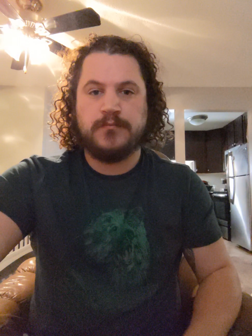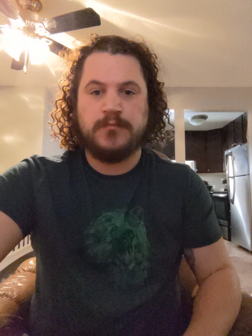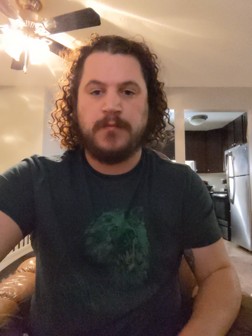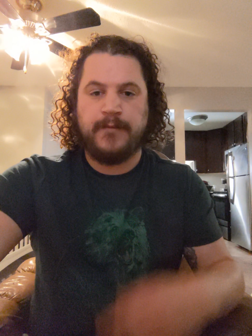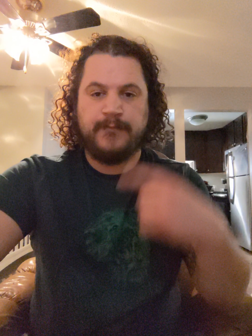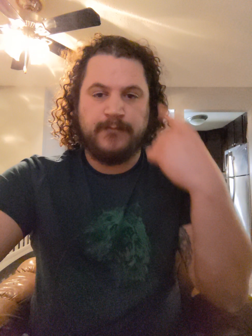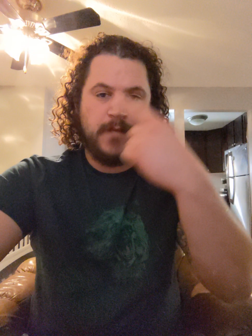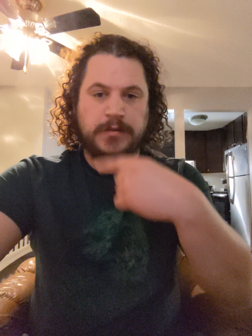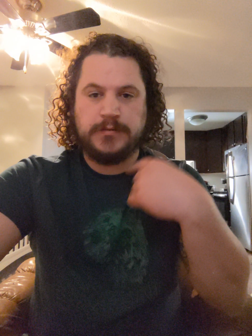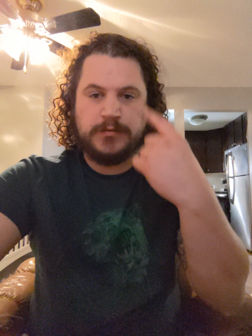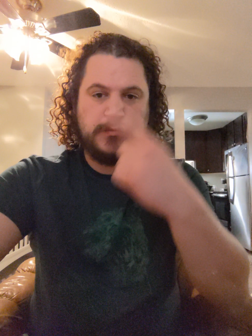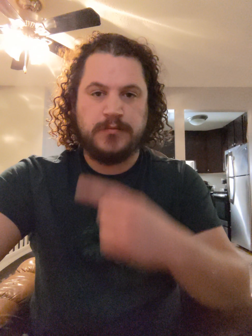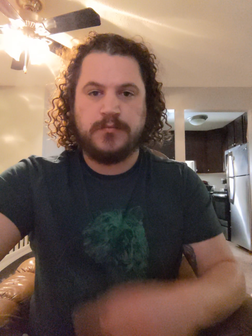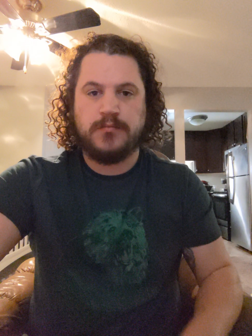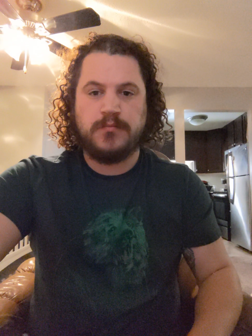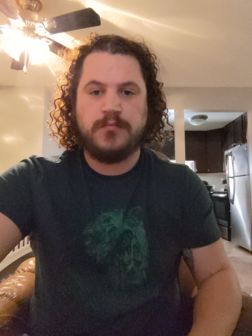face